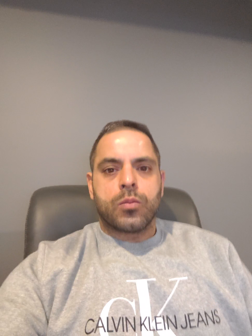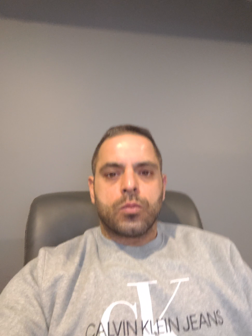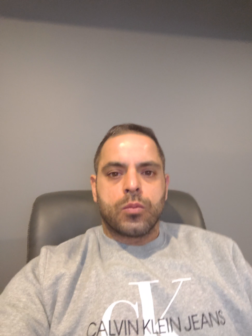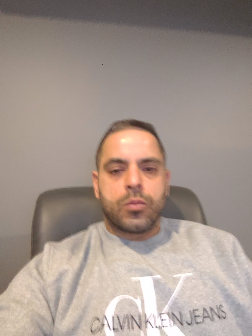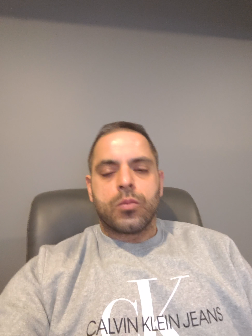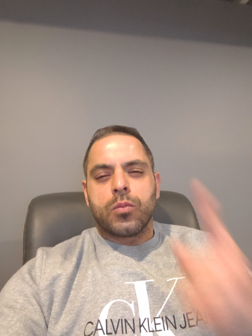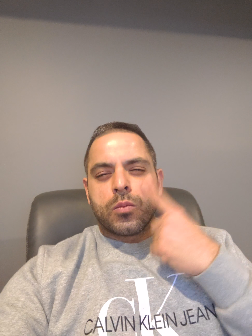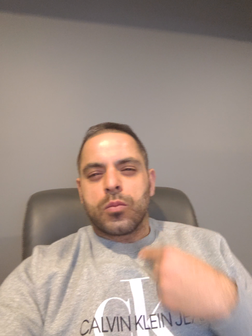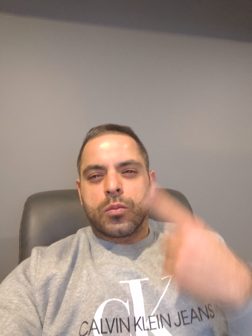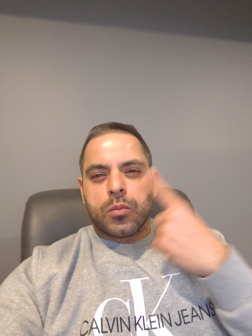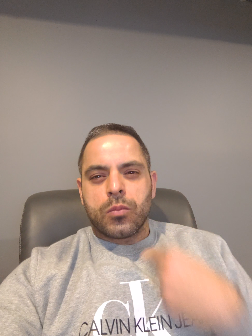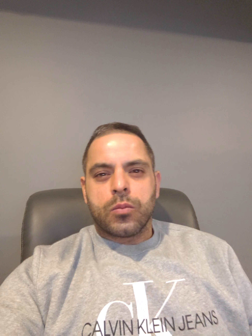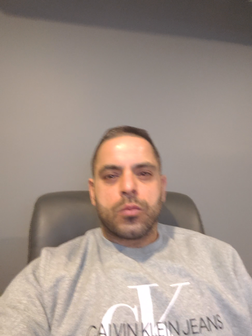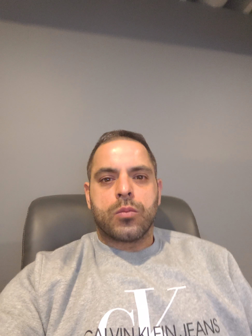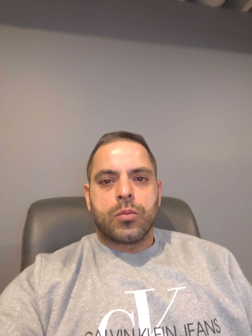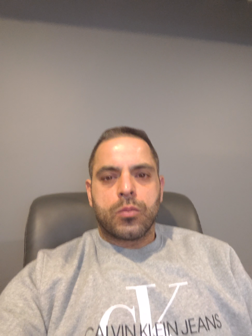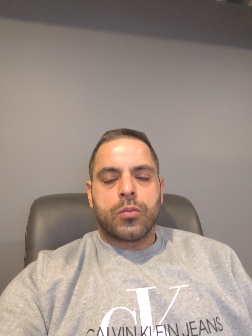cry